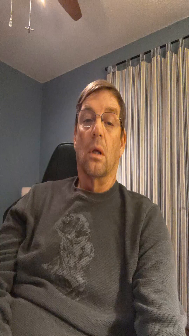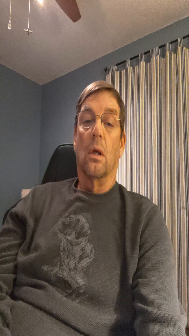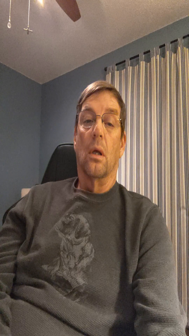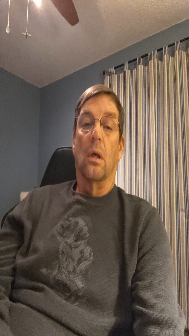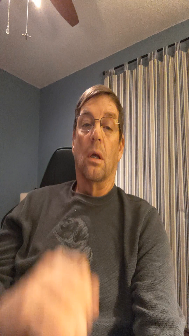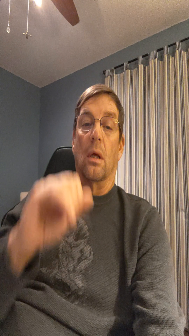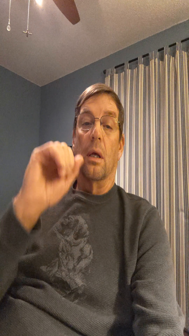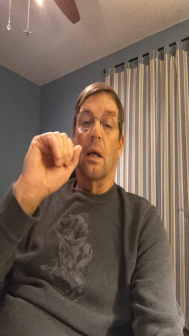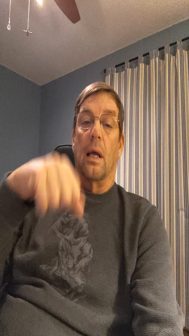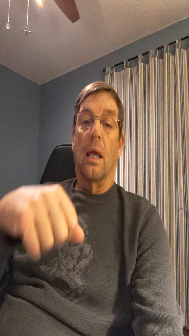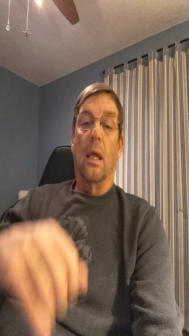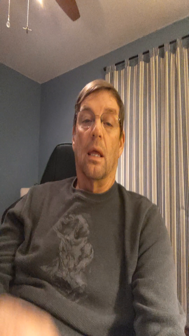can